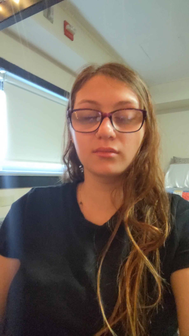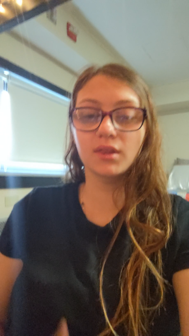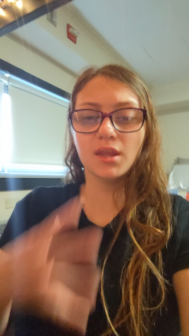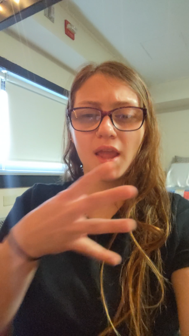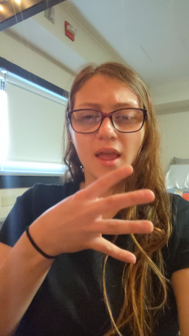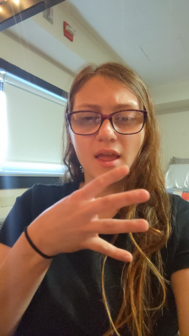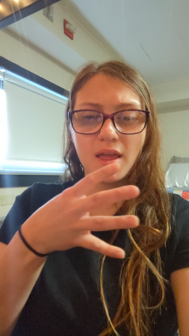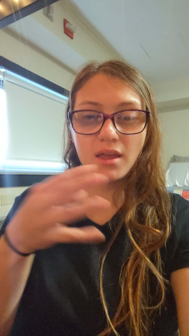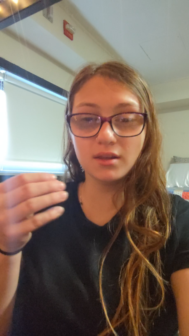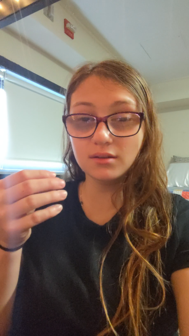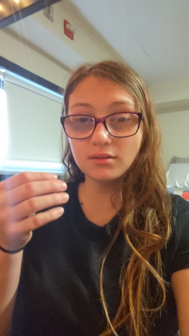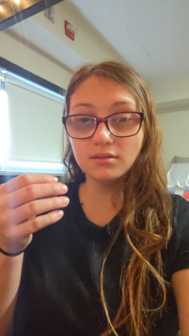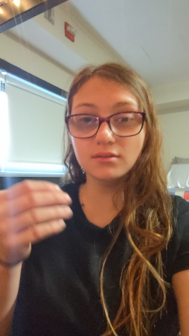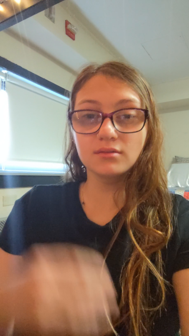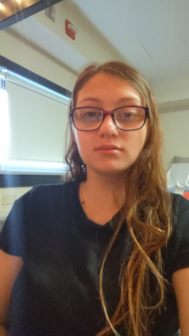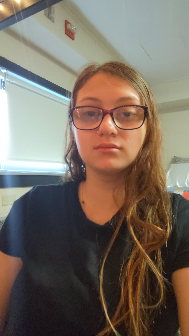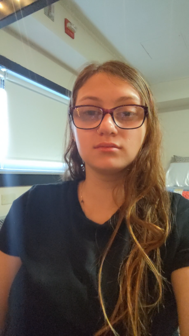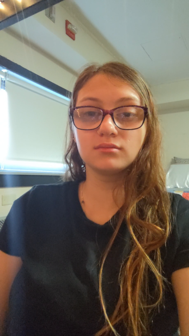and